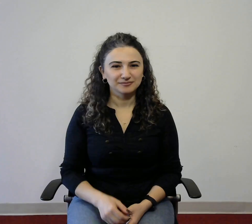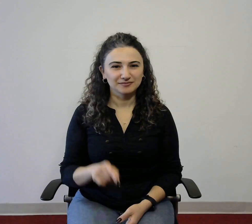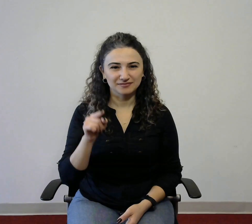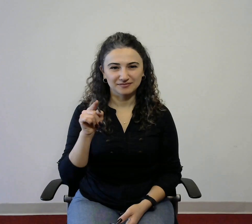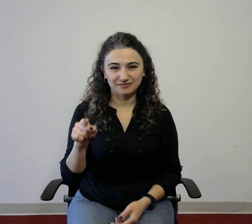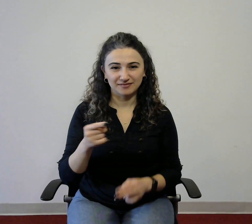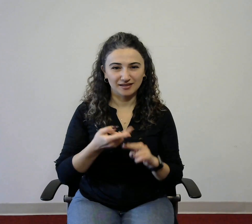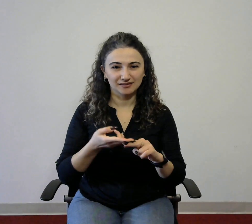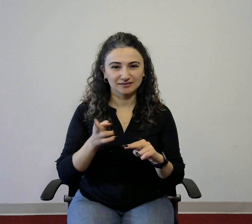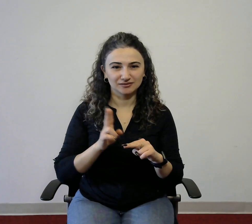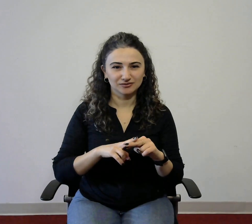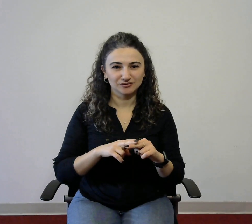bu